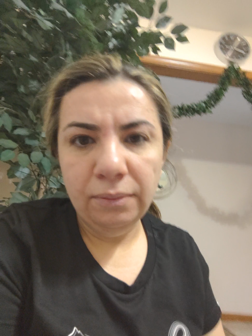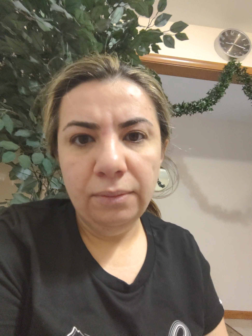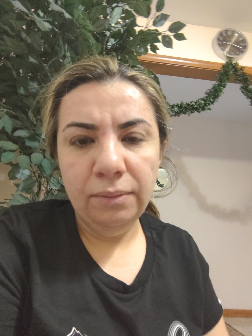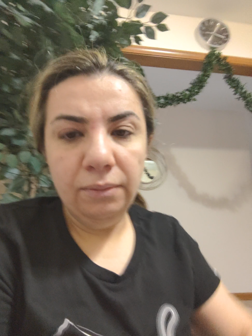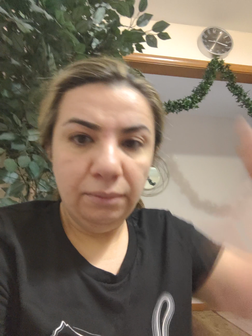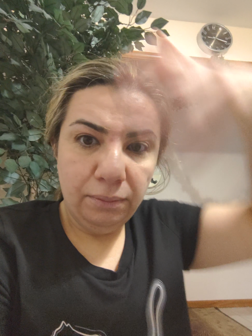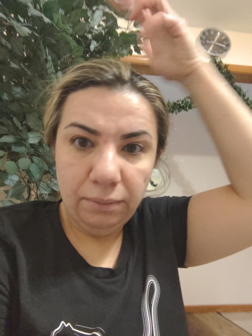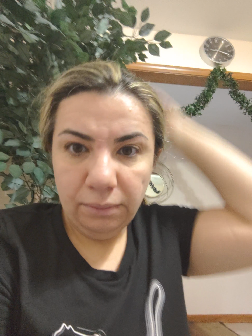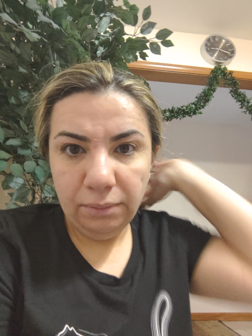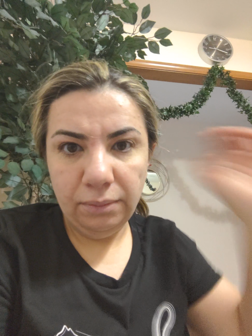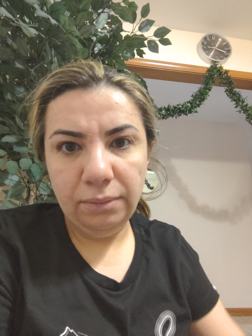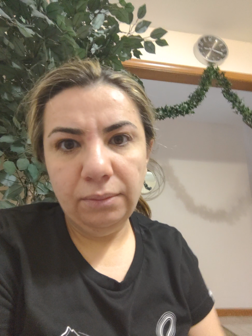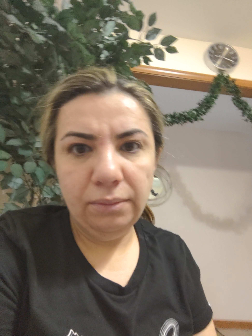lion